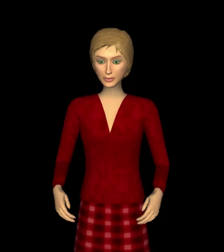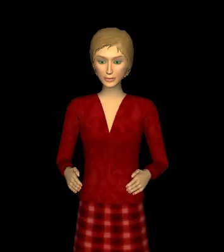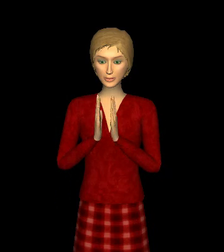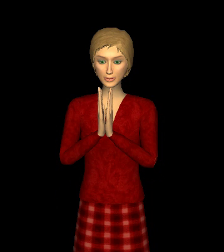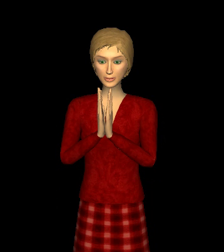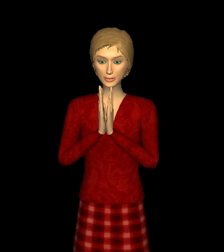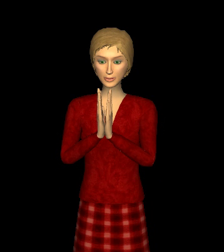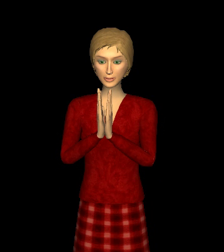يتوسل